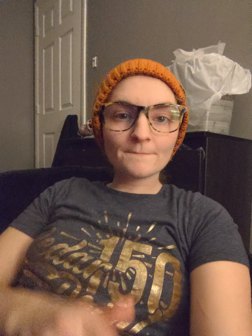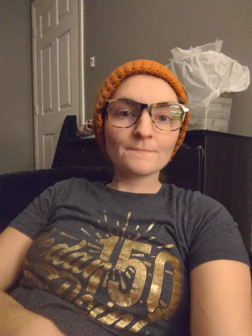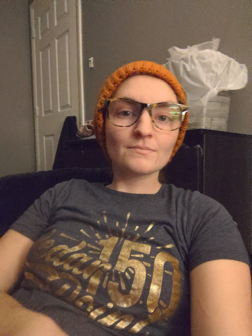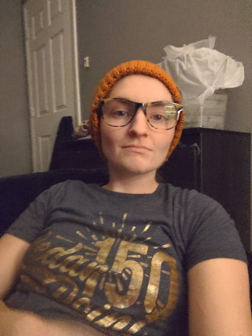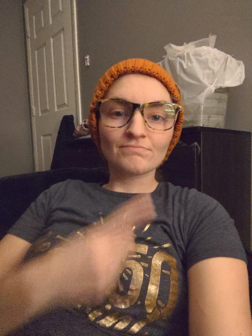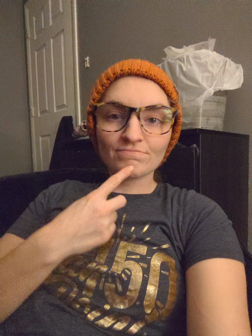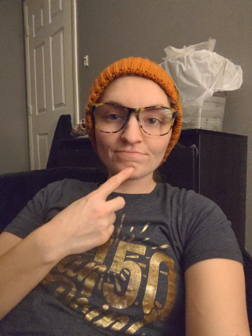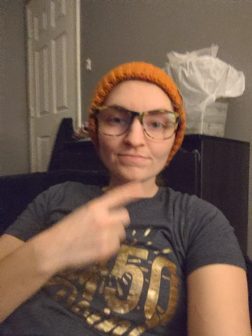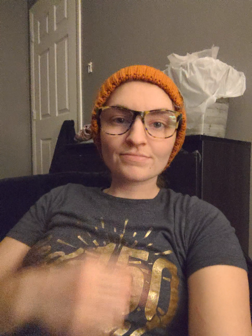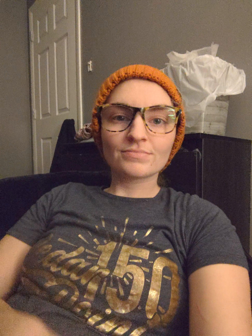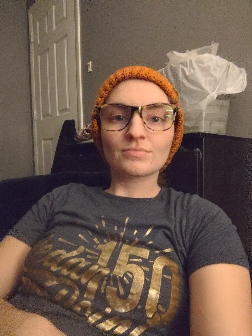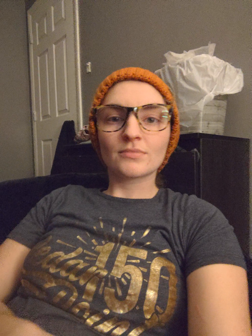chin